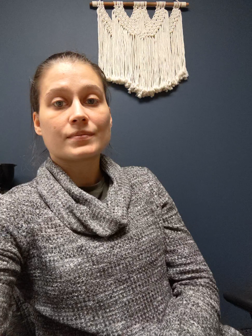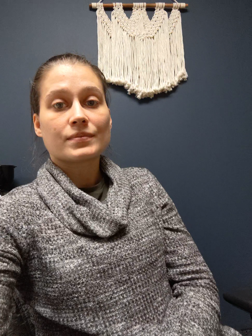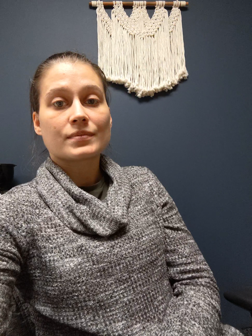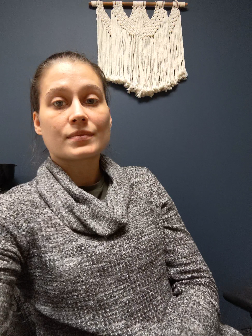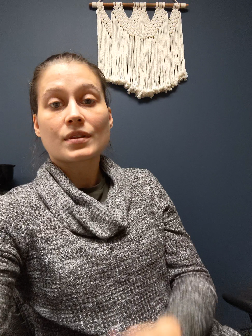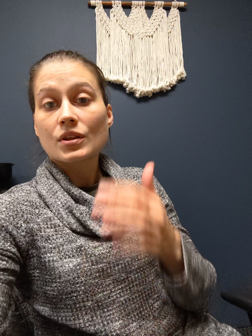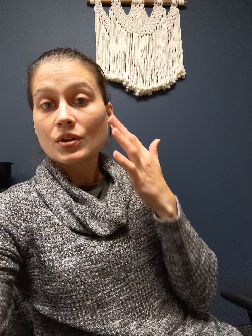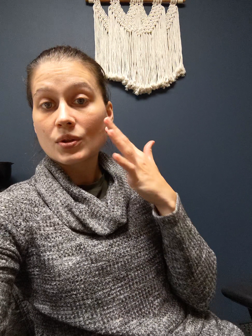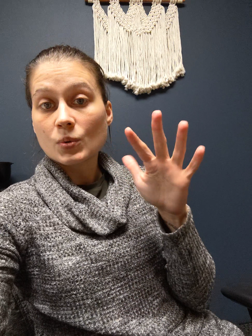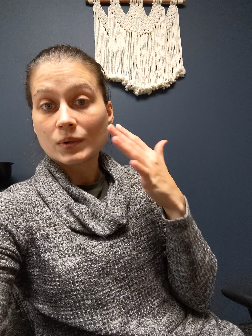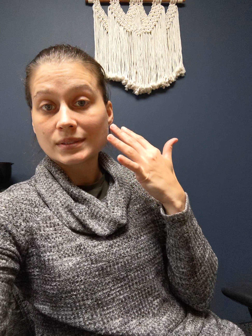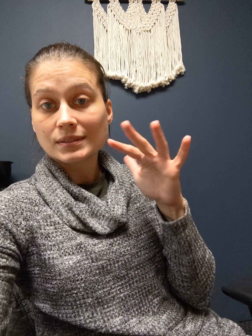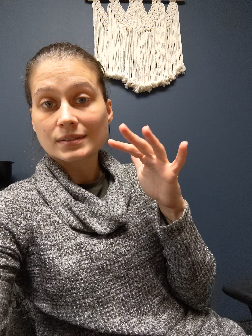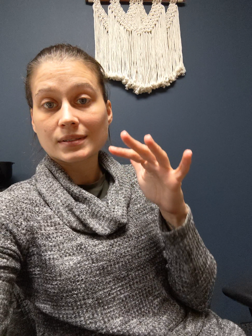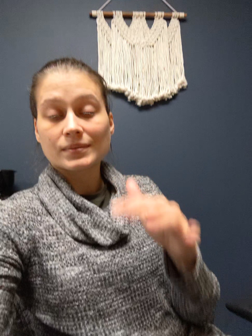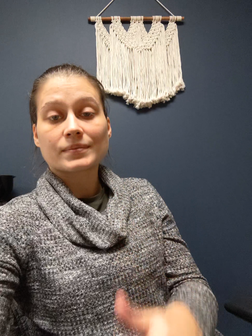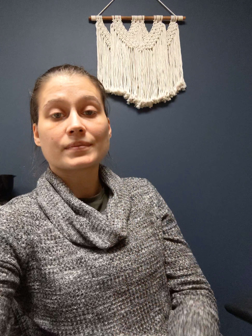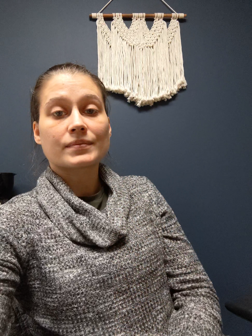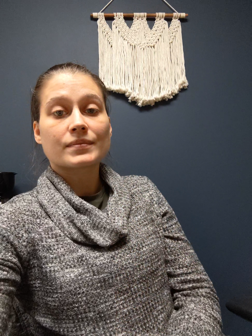noisy